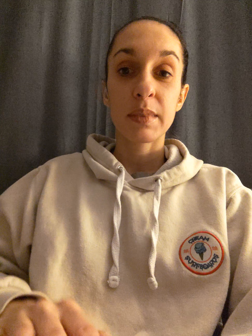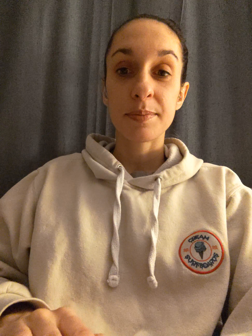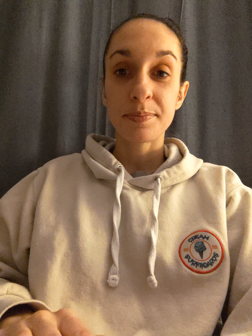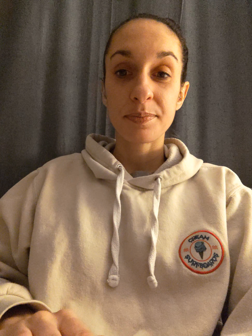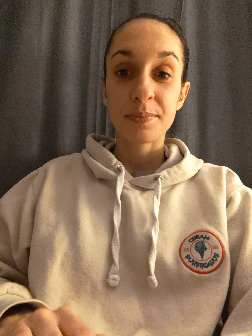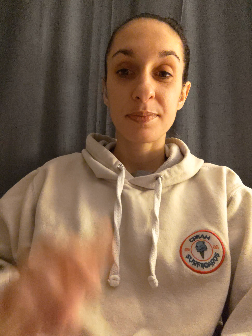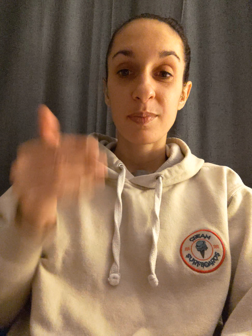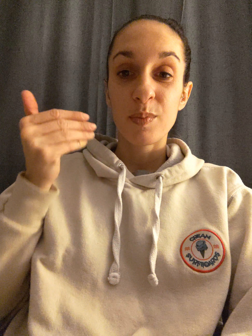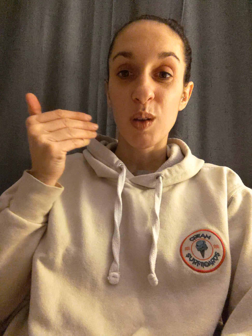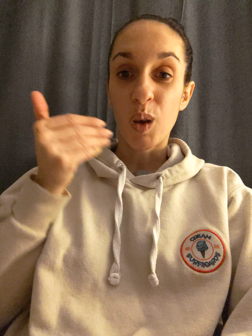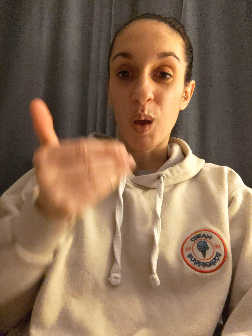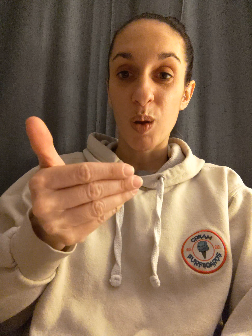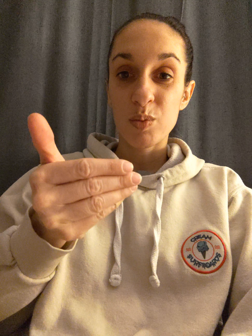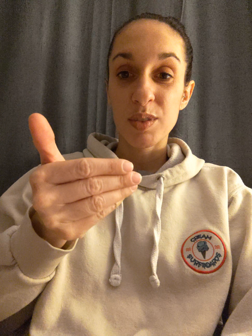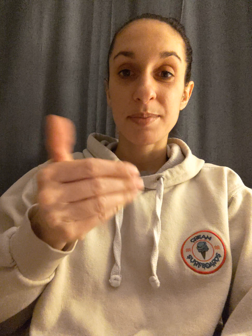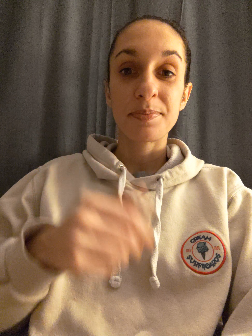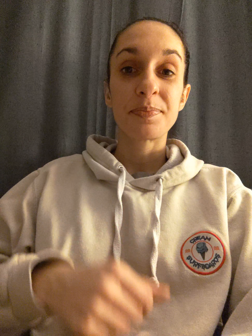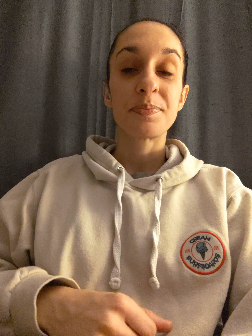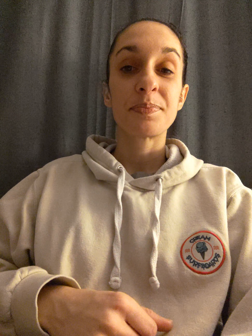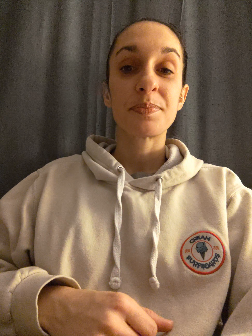close